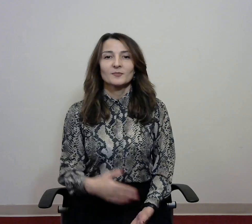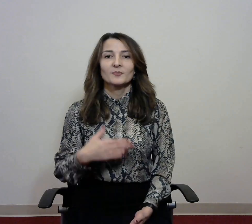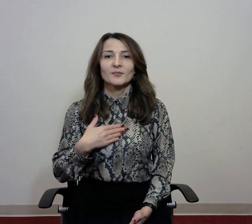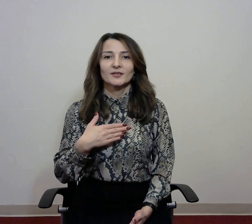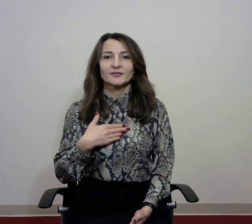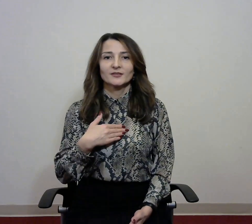mən